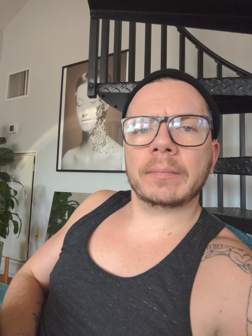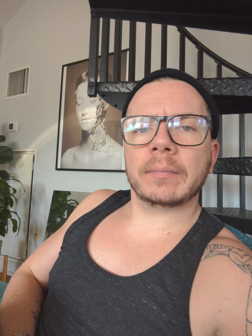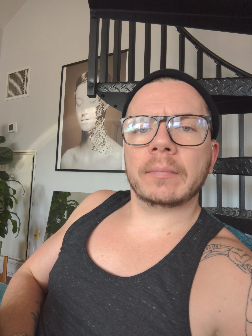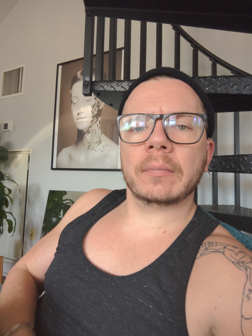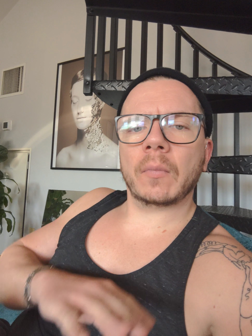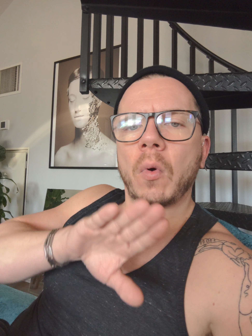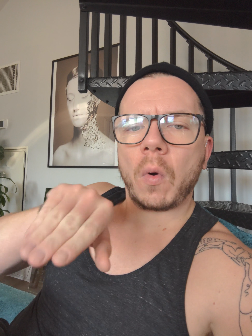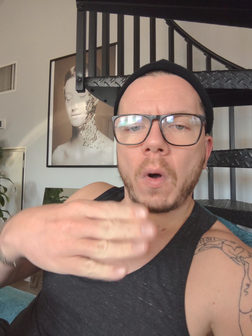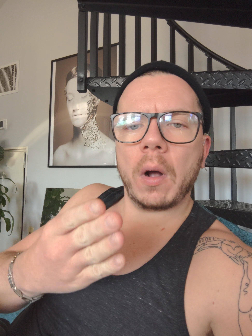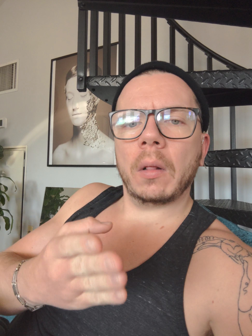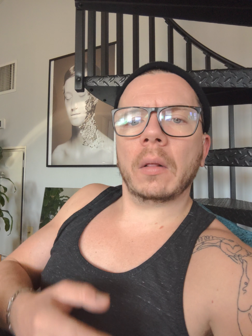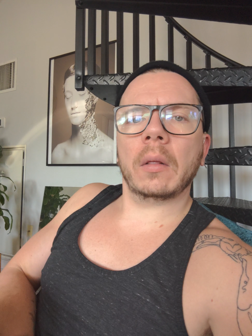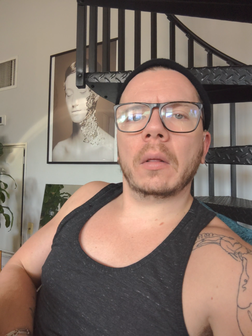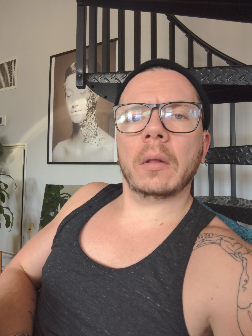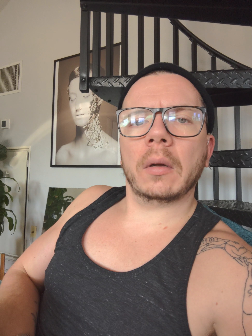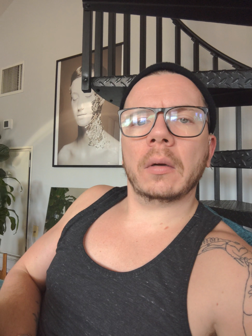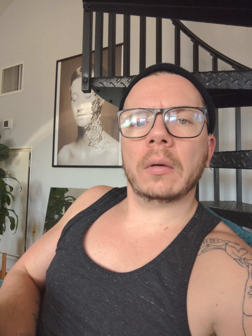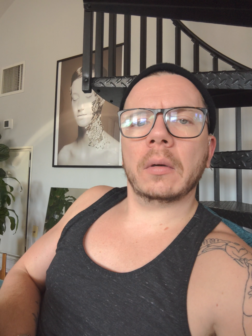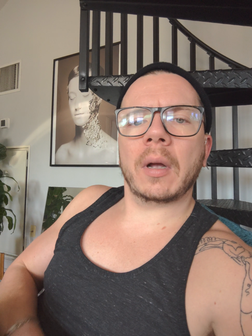all